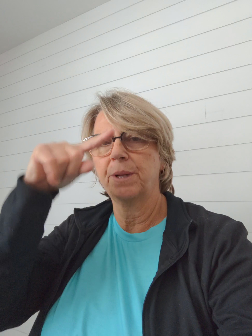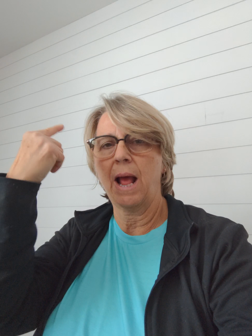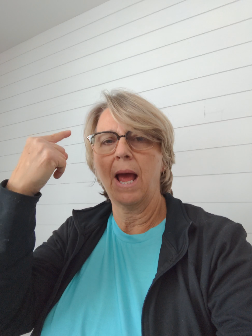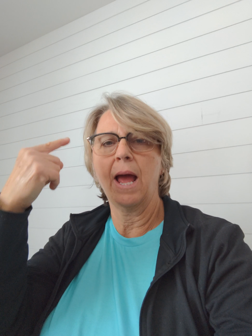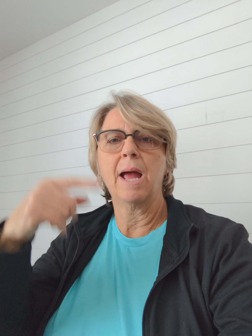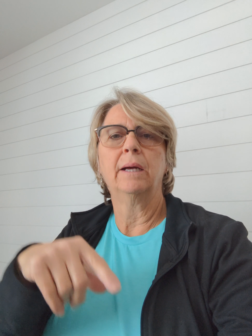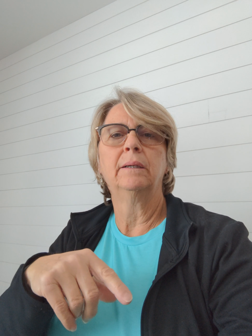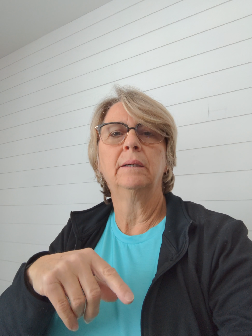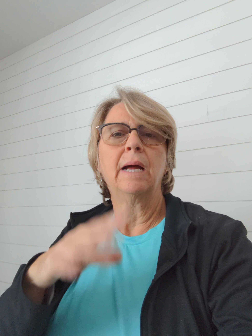black